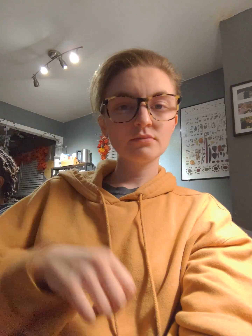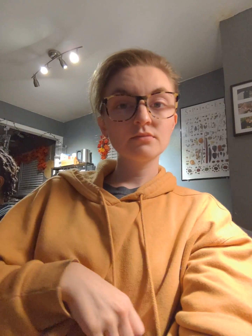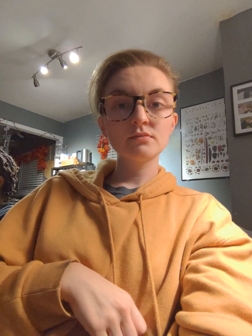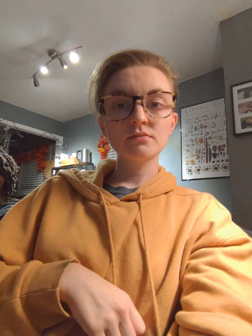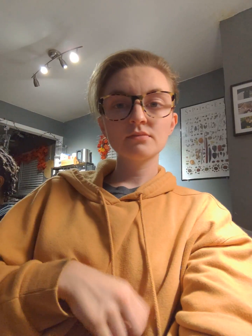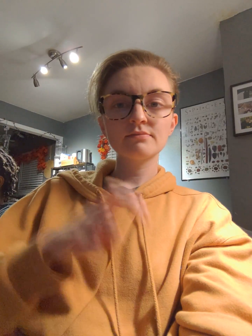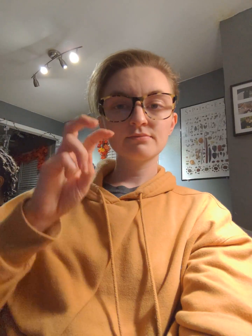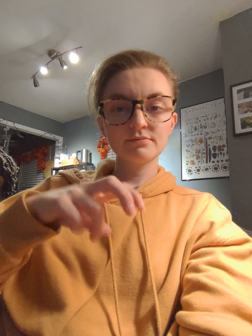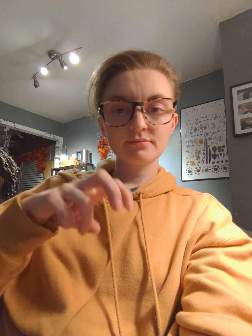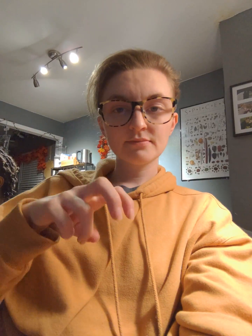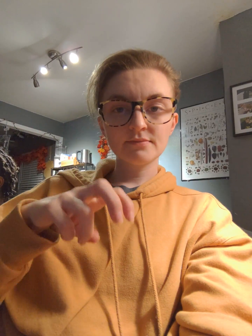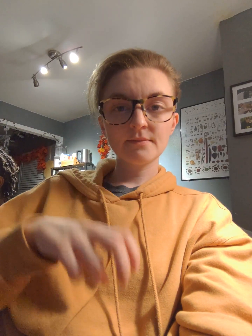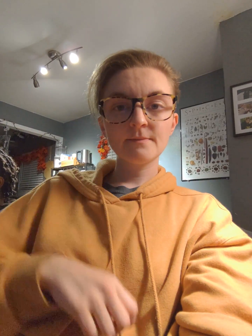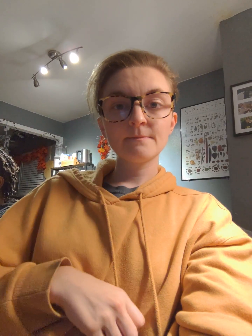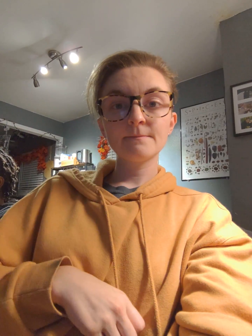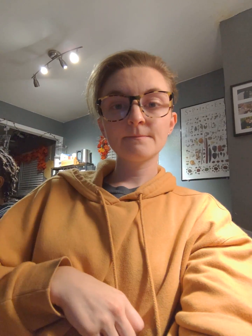potato